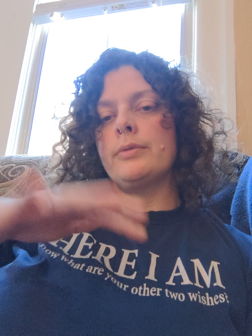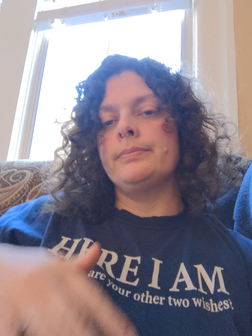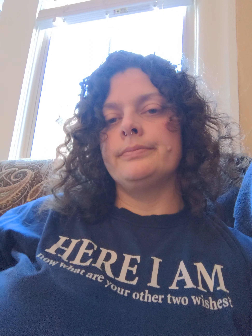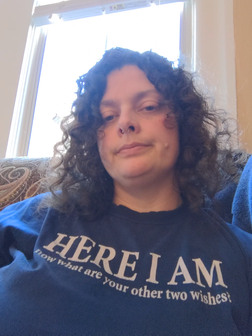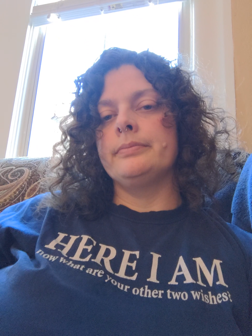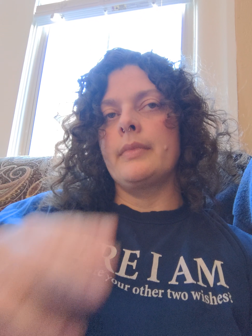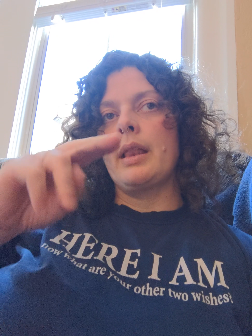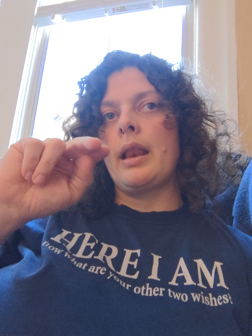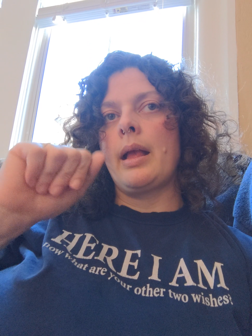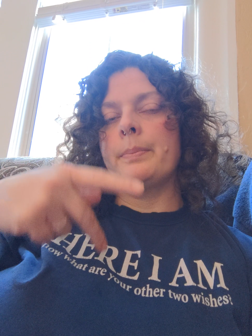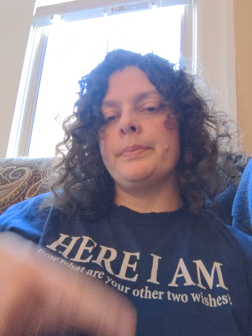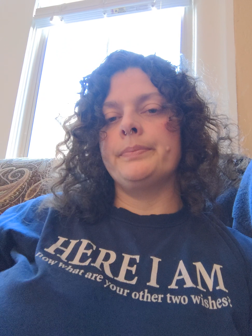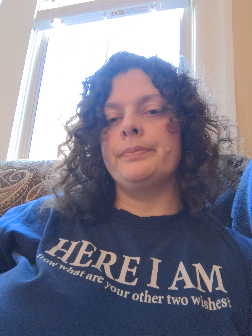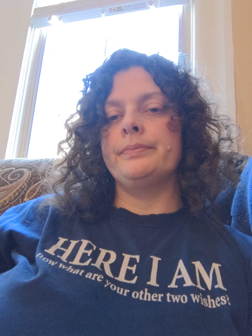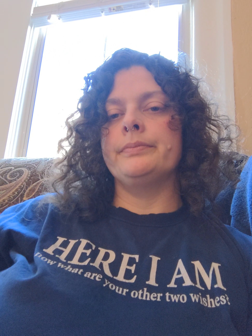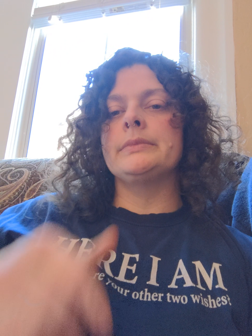nap